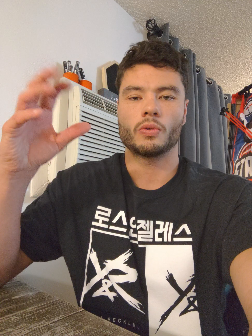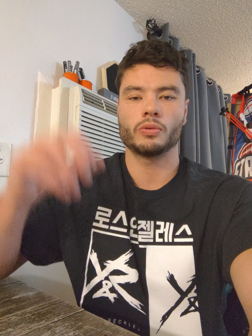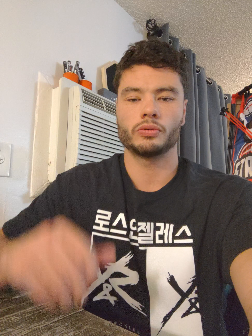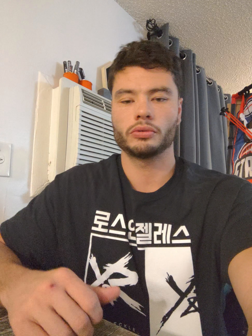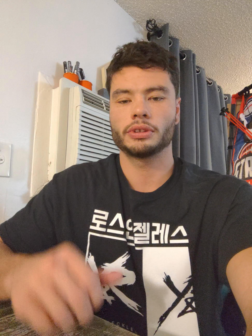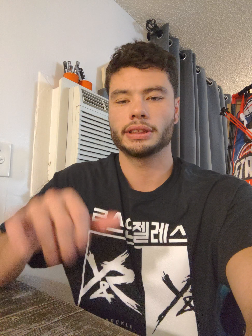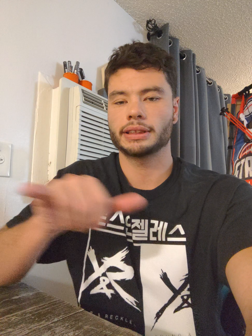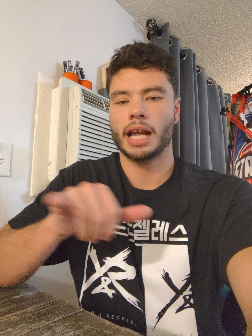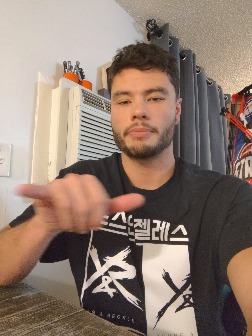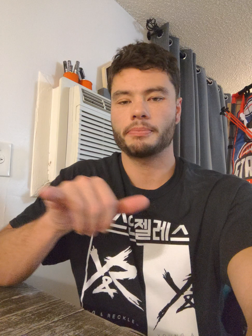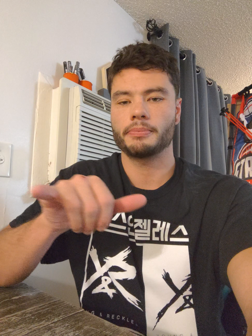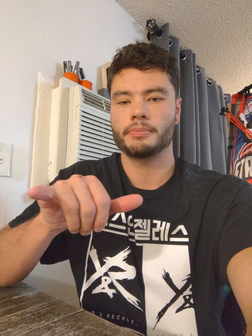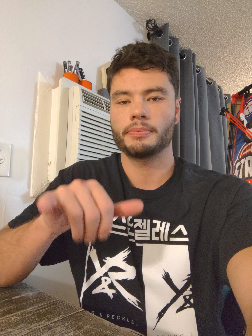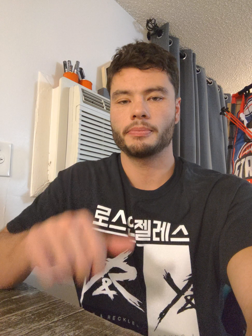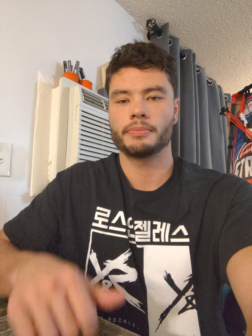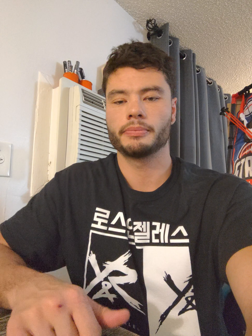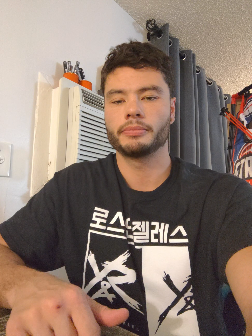same